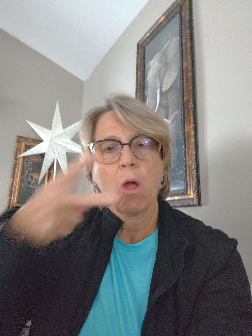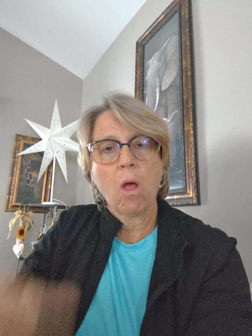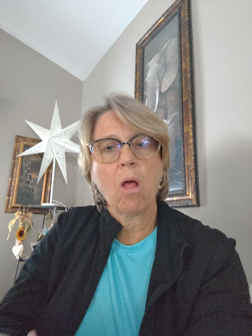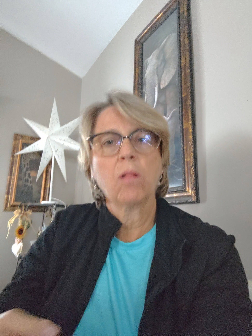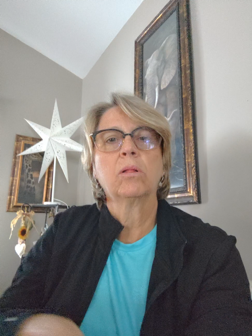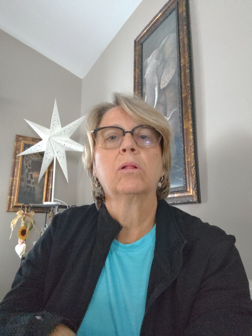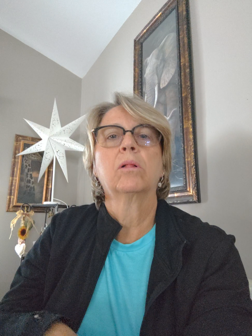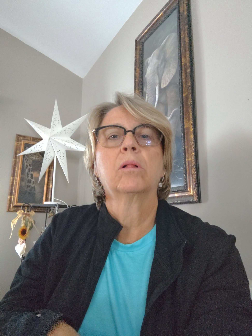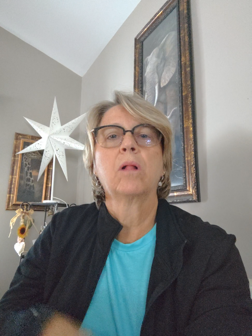fall